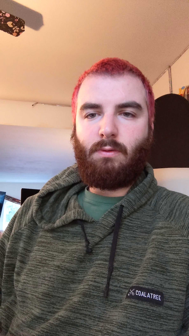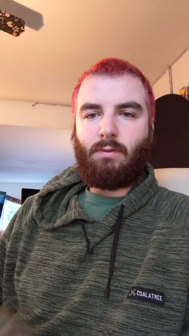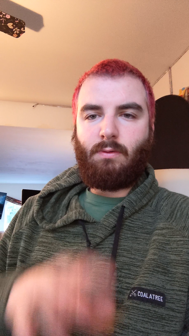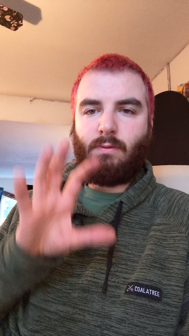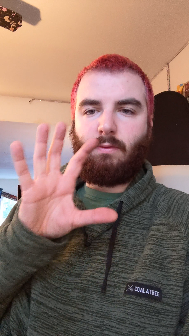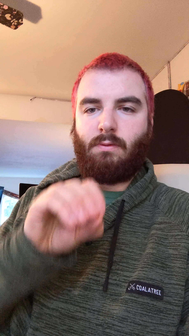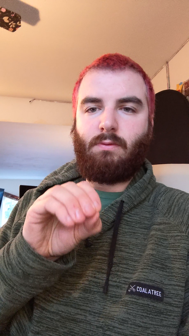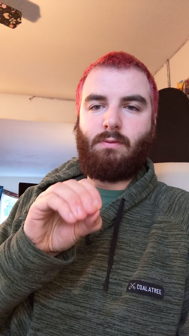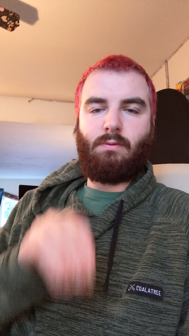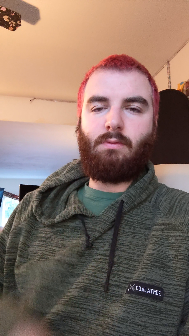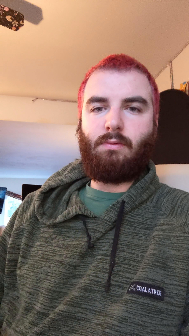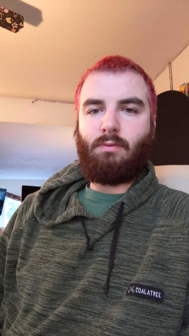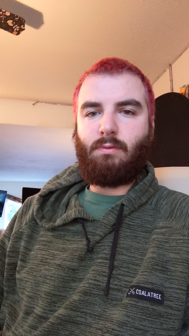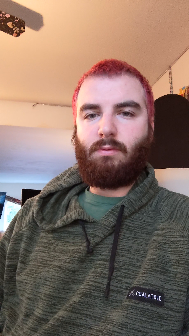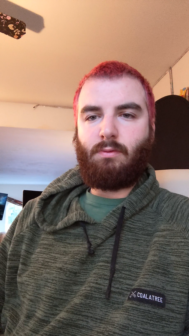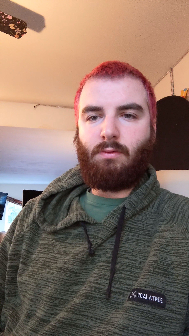bite